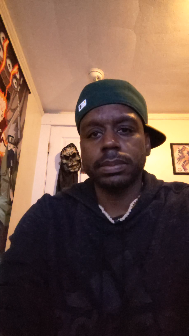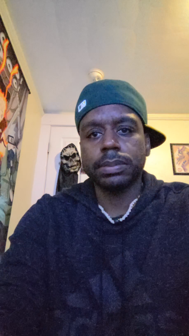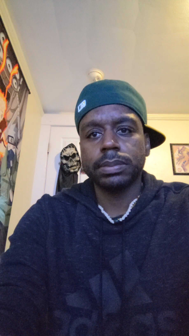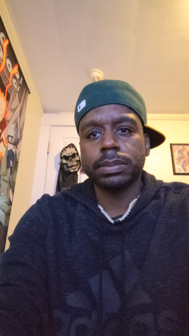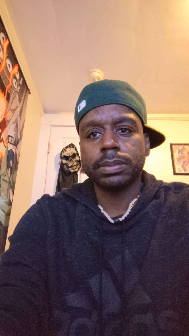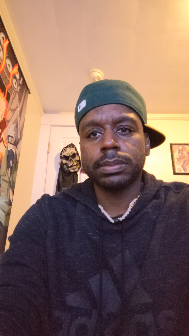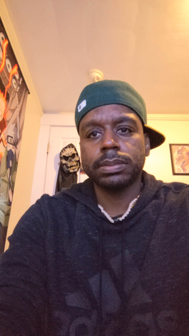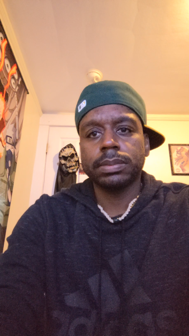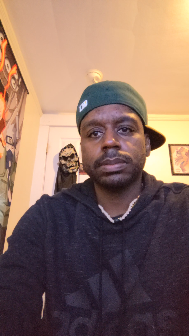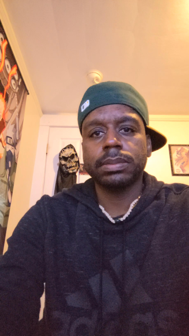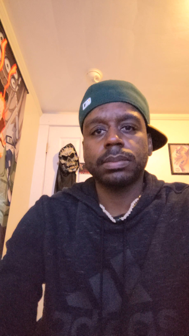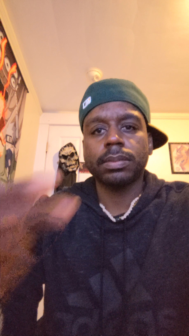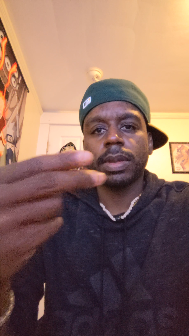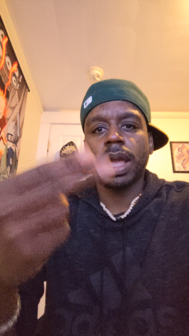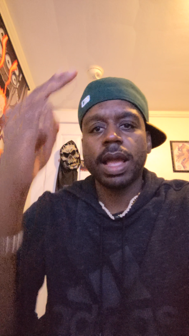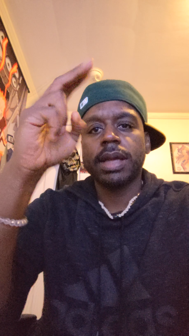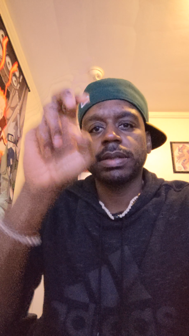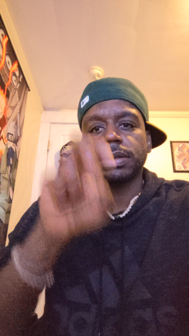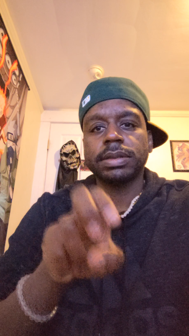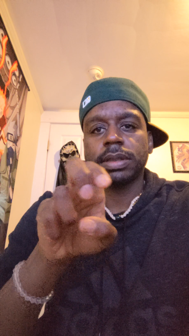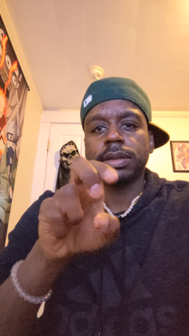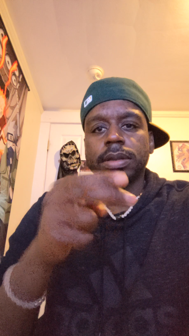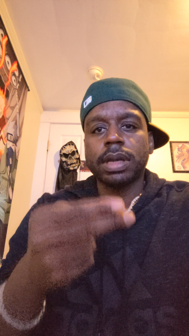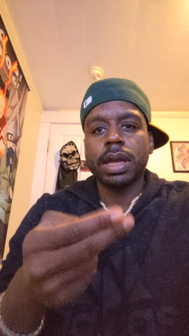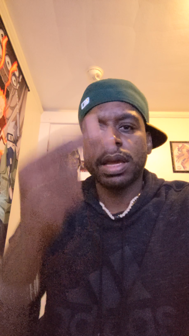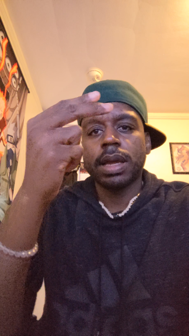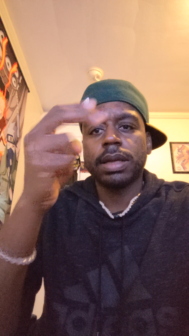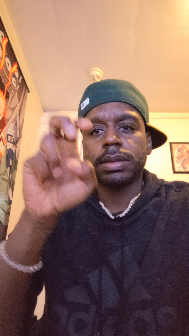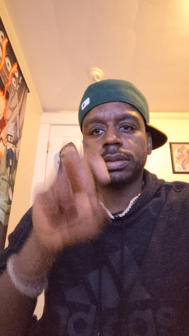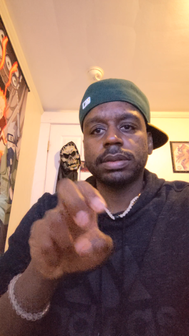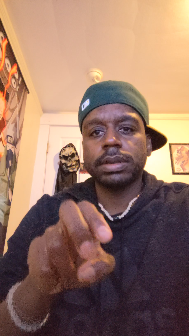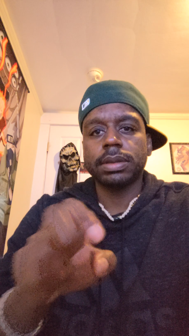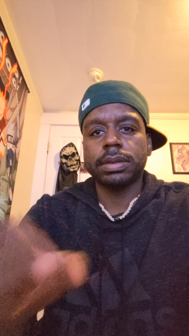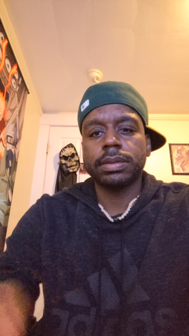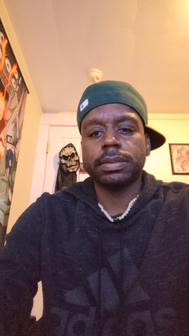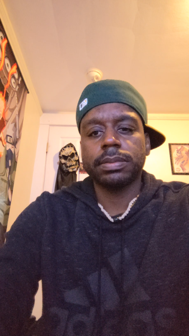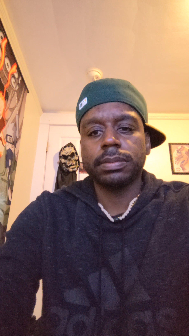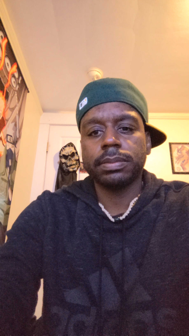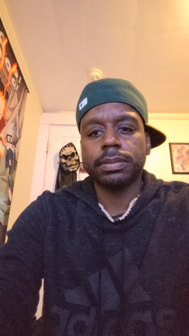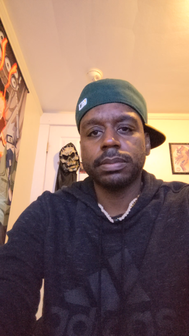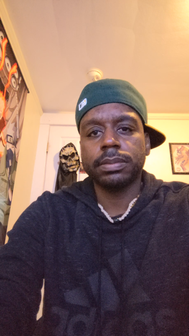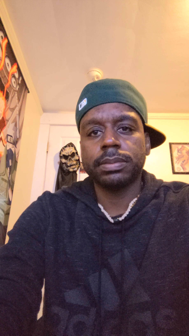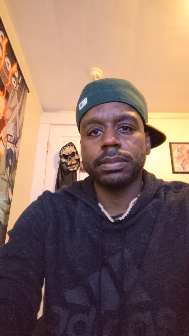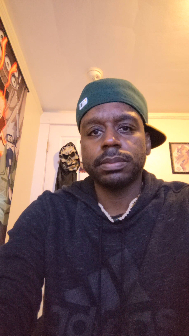high chair